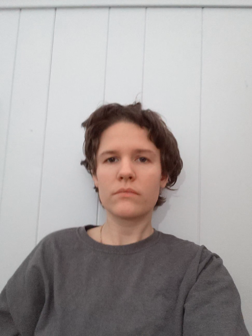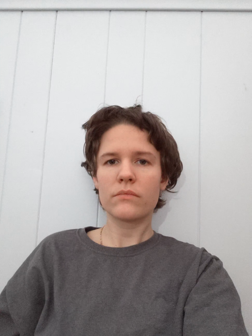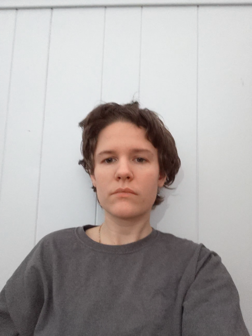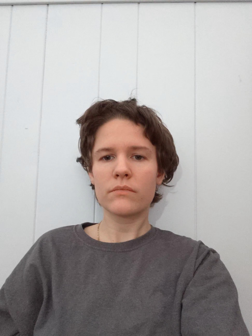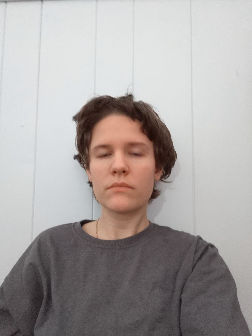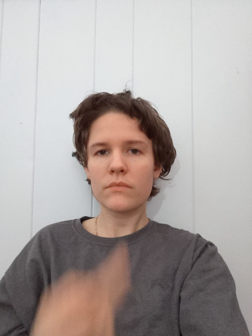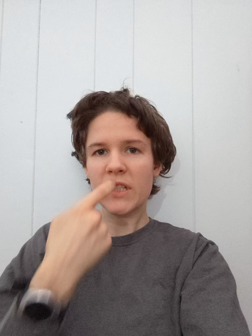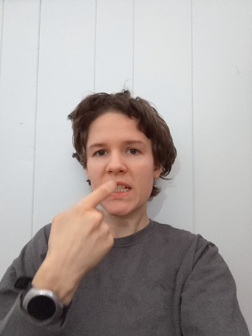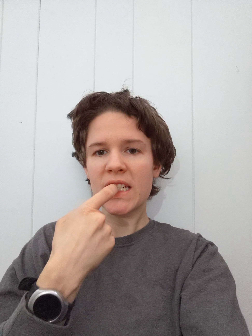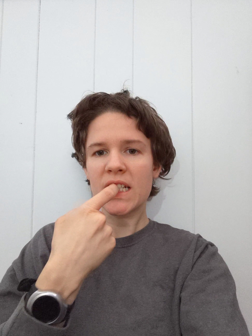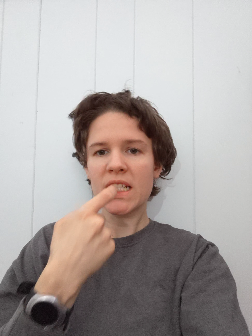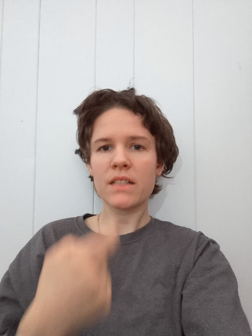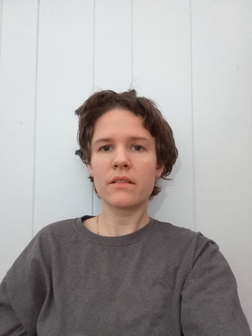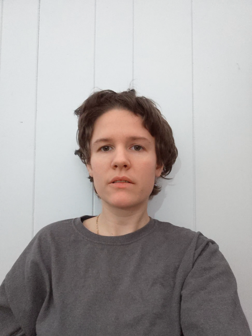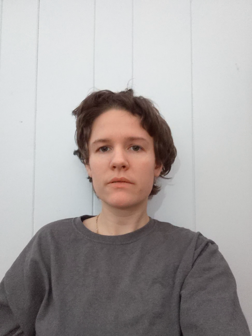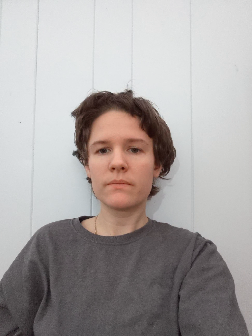tooth